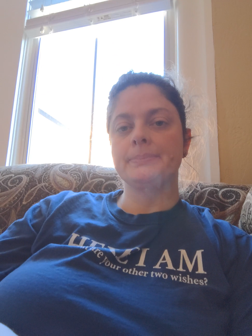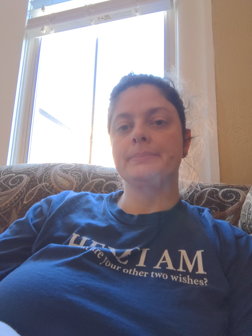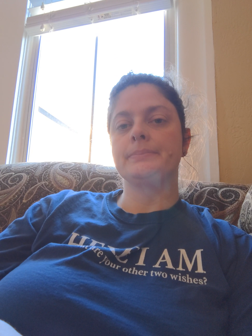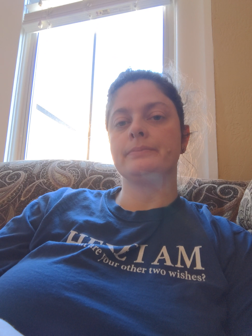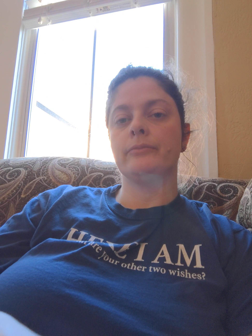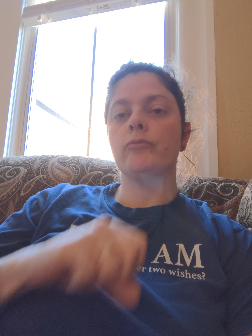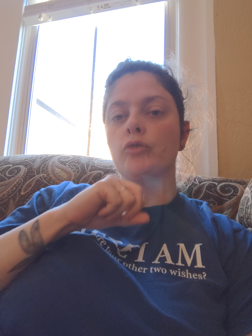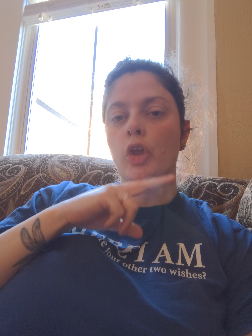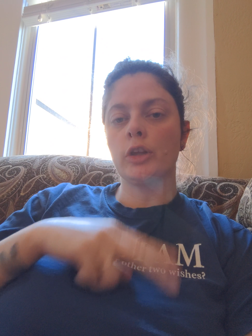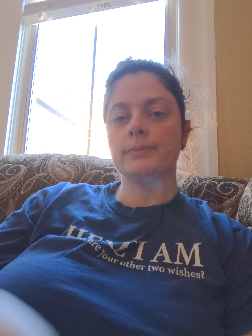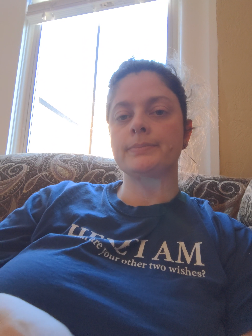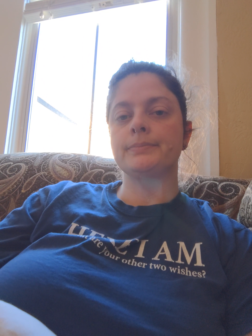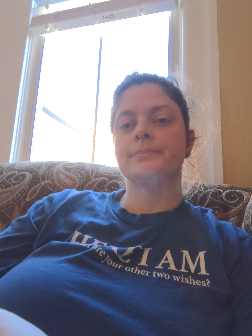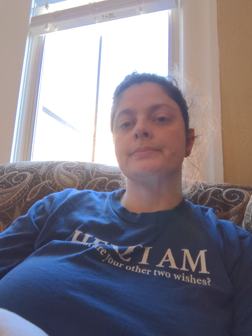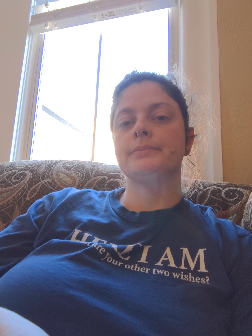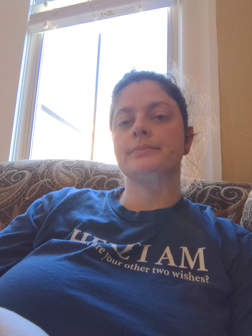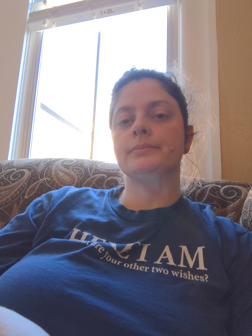frog